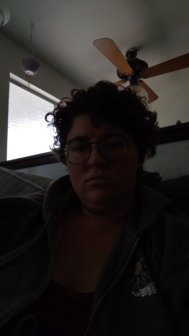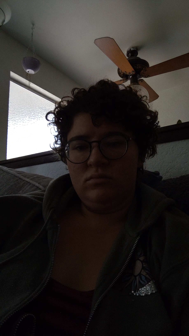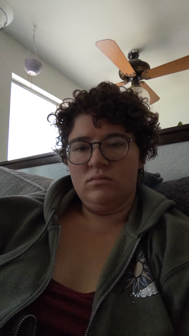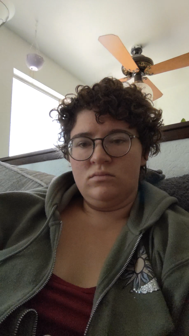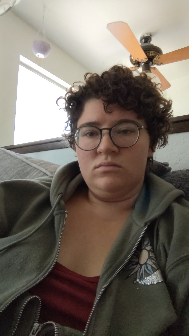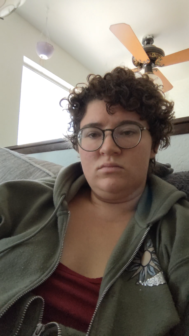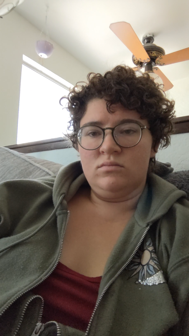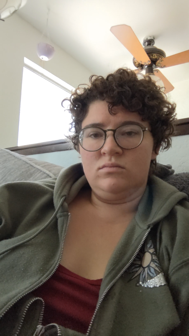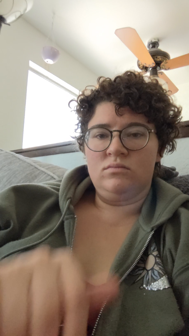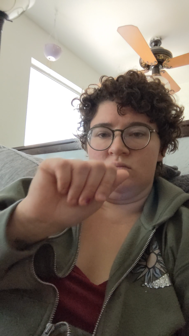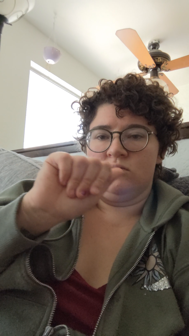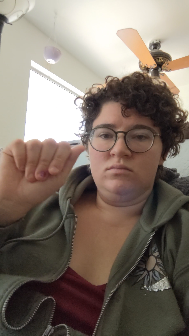a